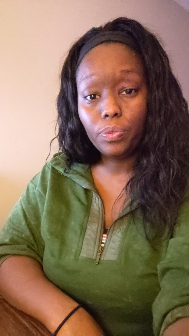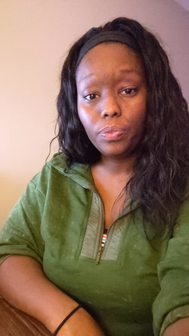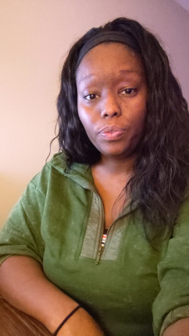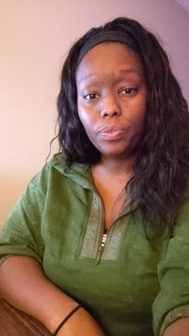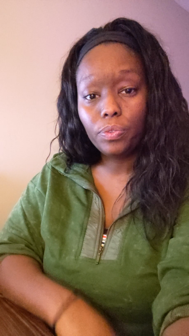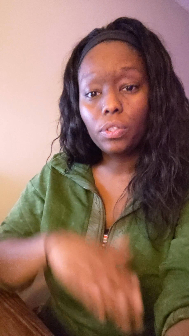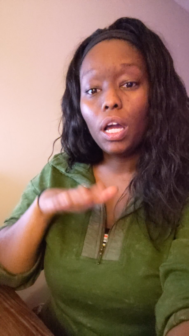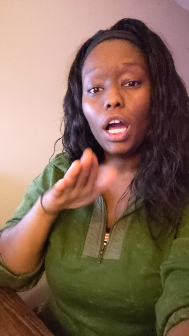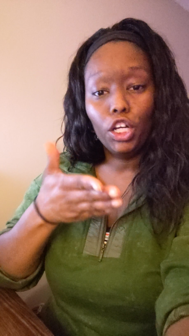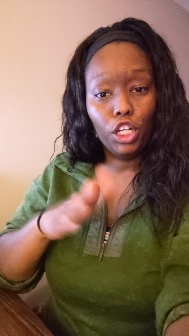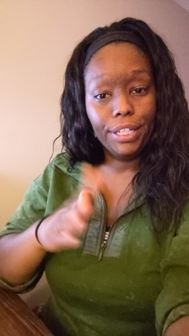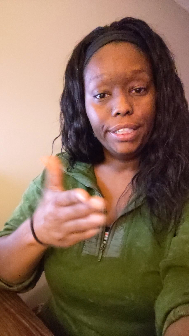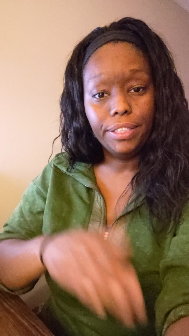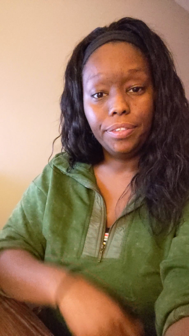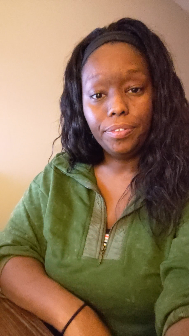cook